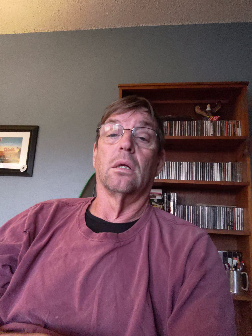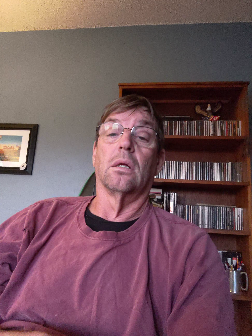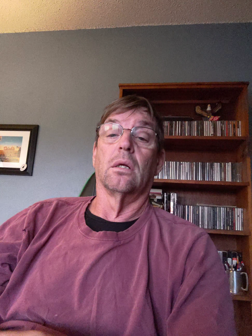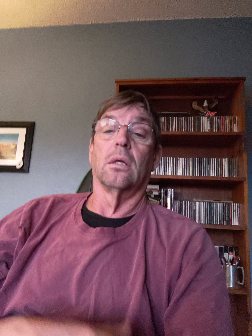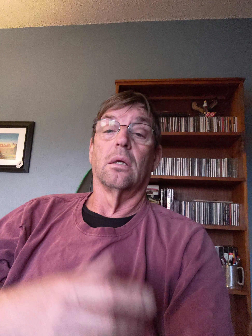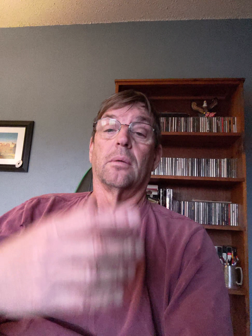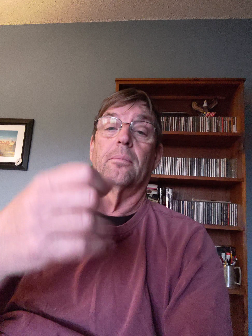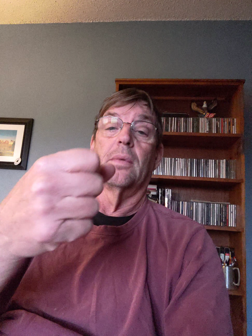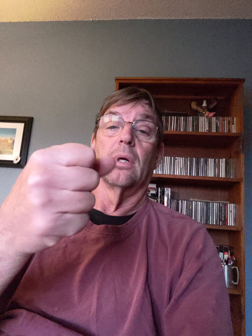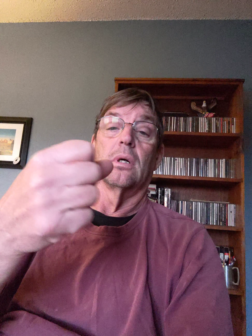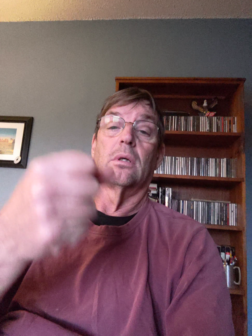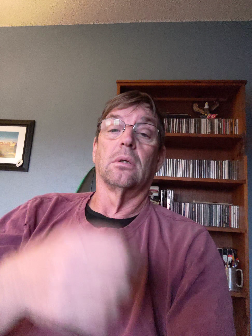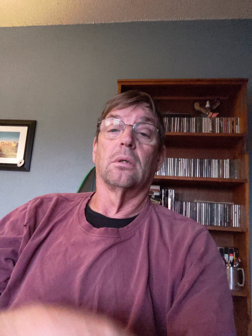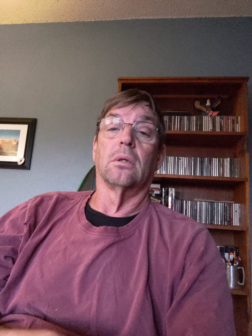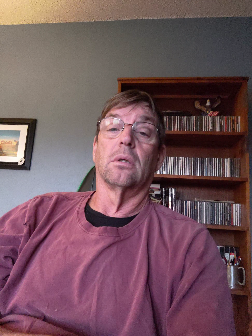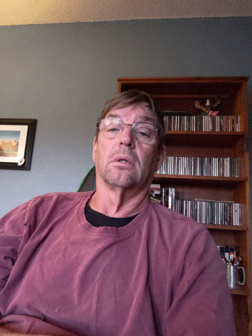milk